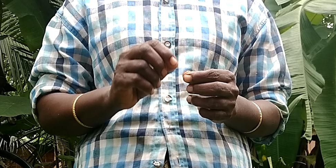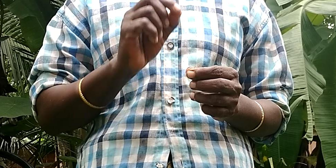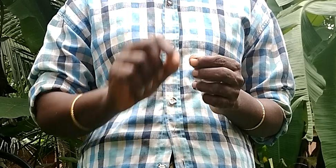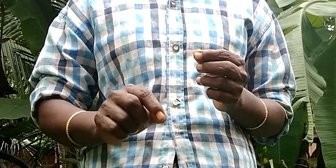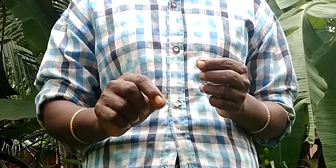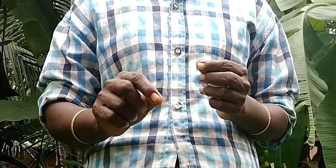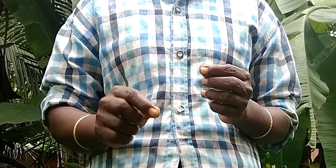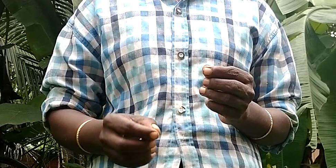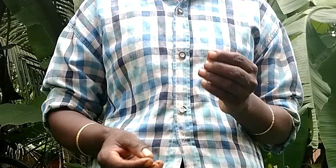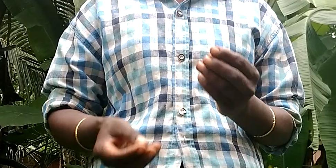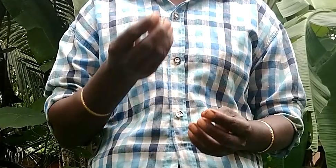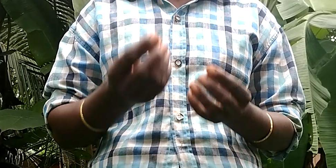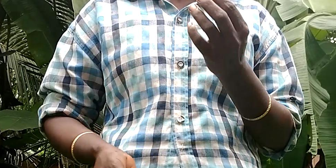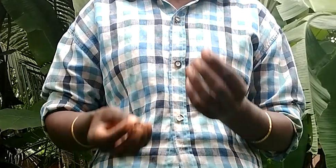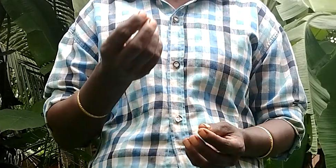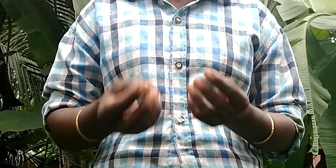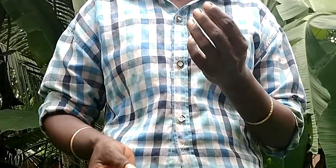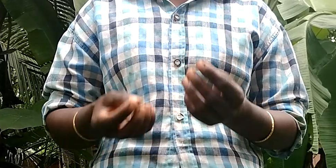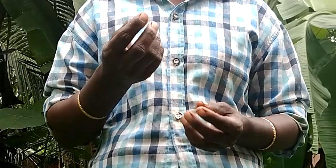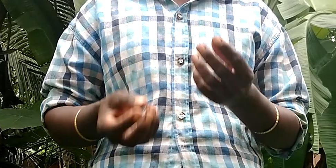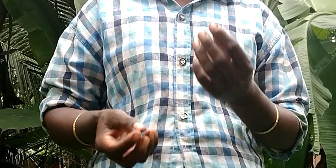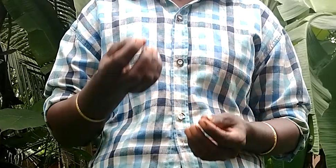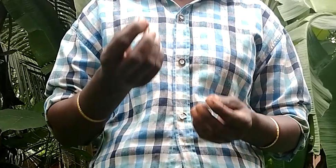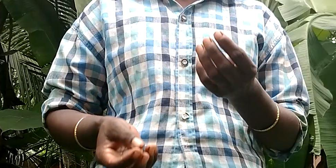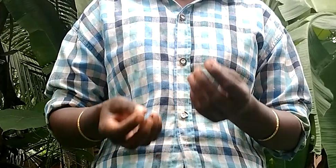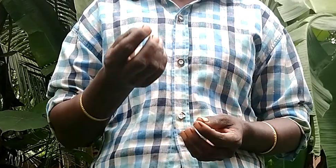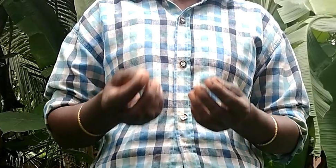Fire